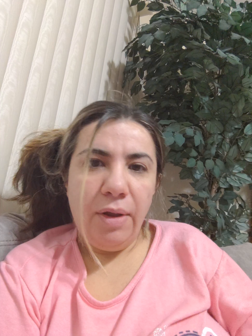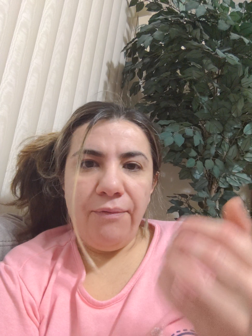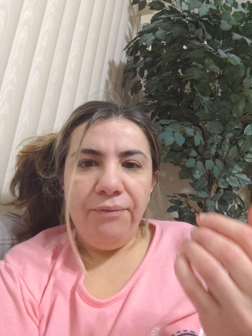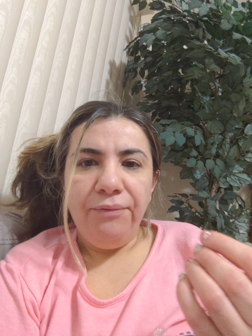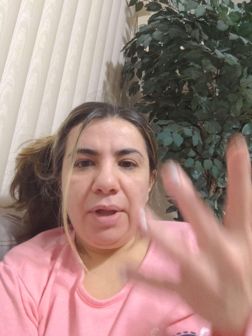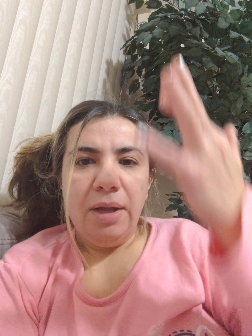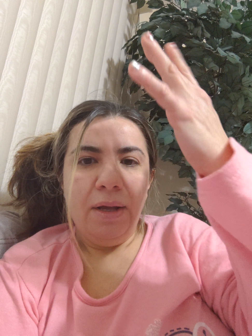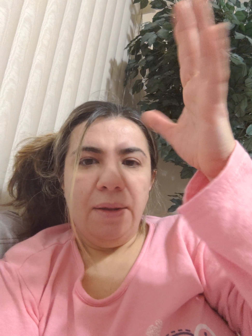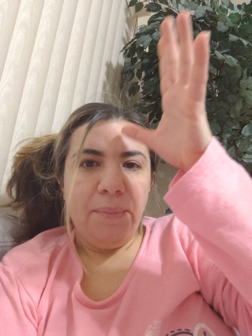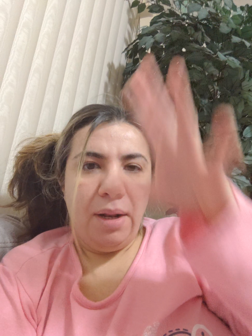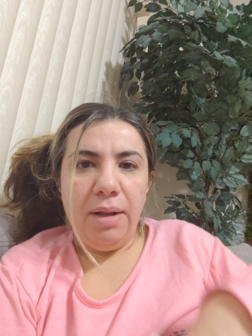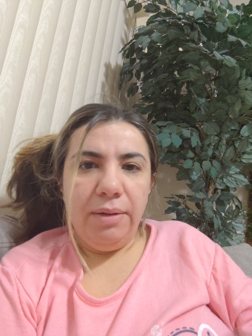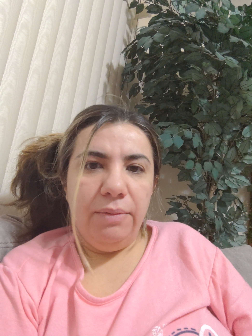fireman